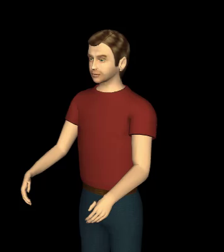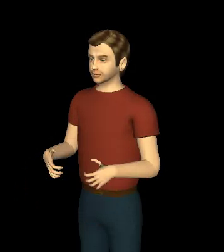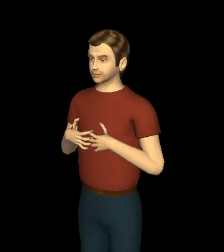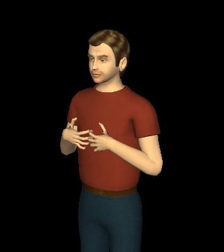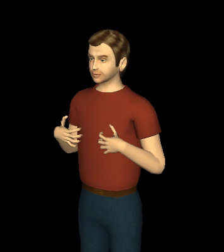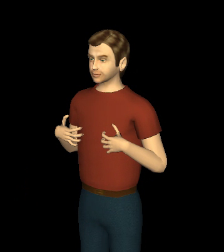عالم